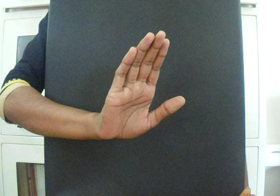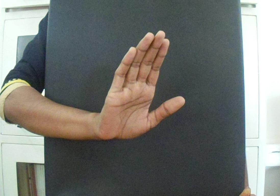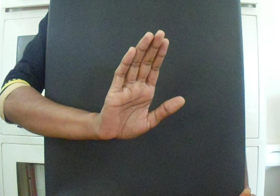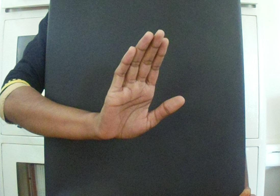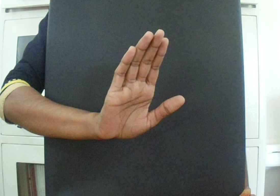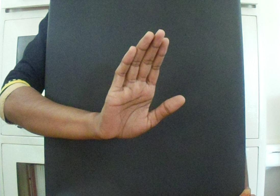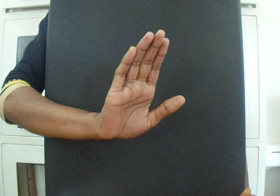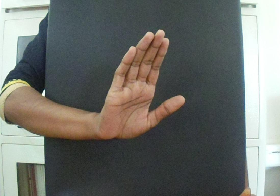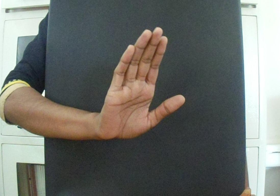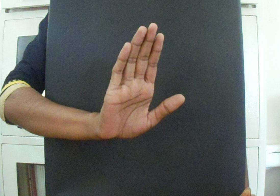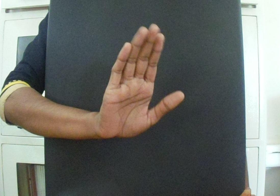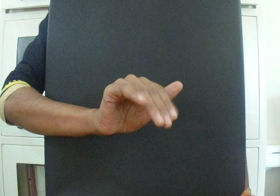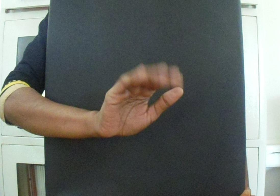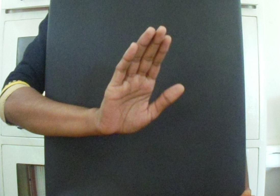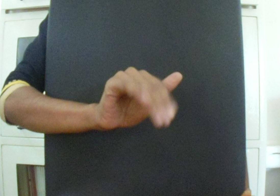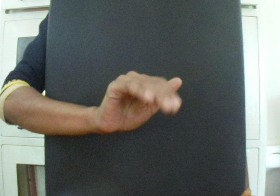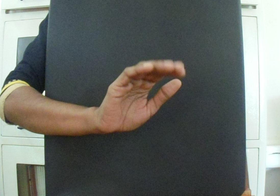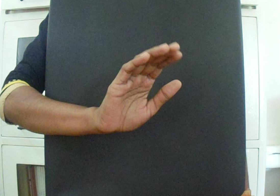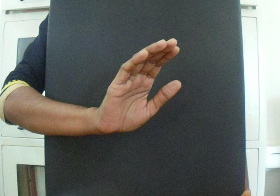call